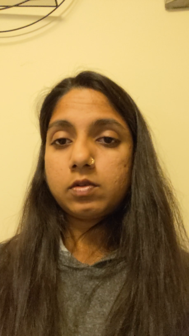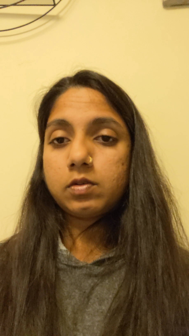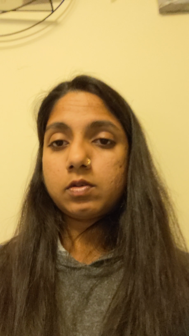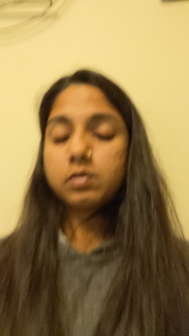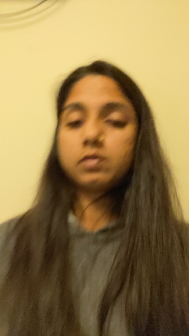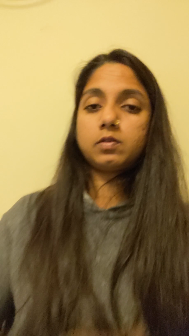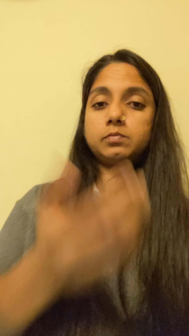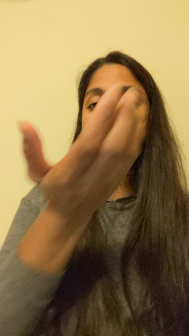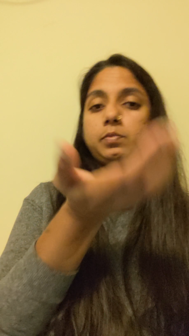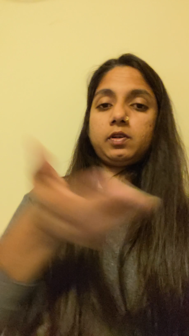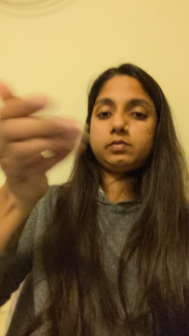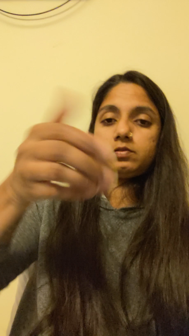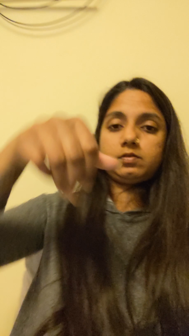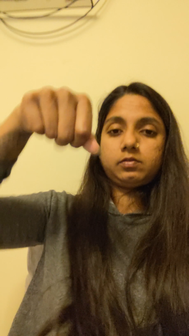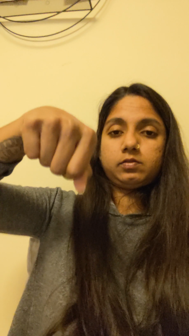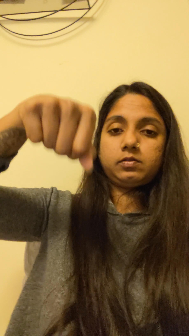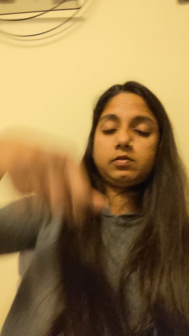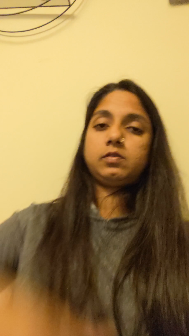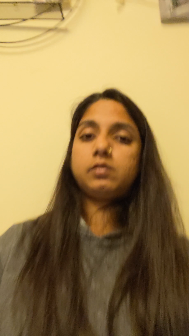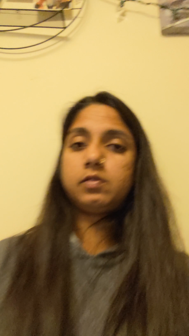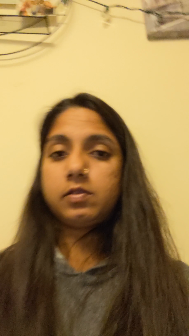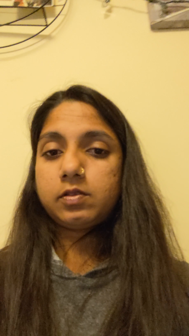basket